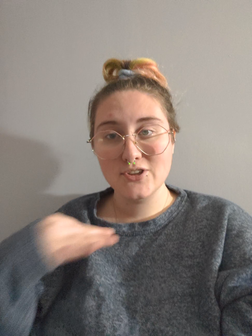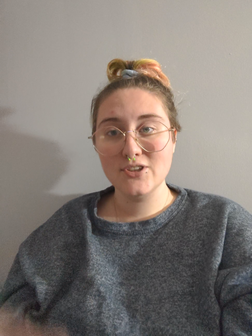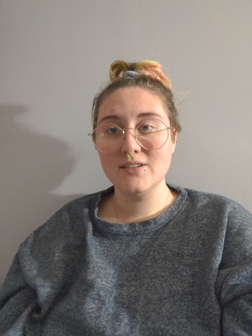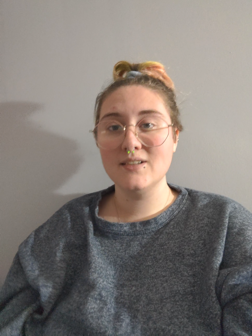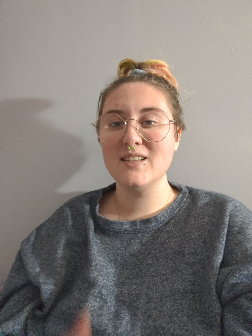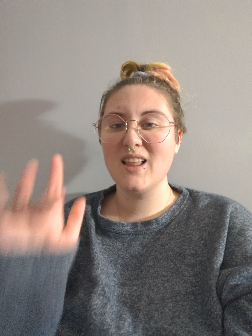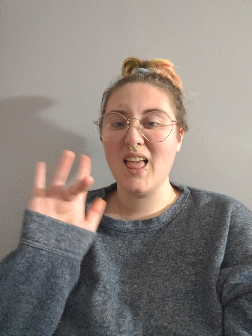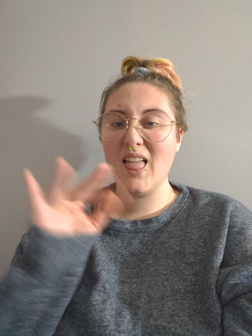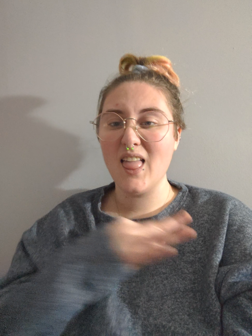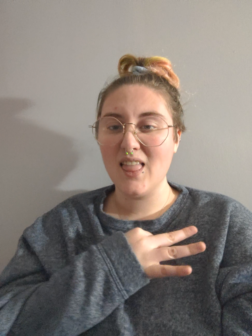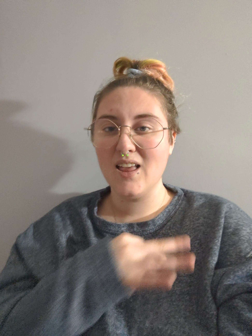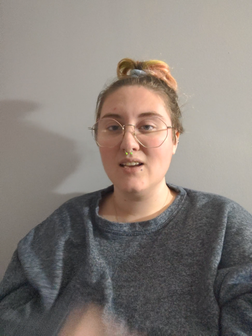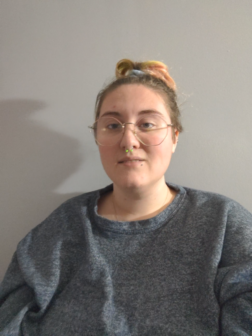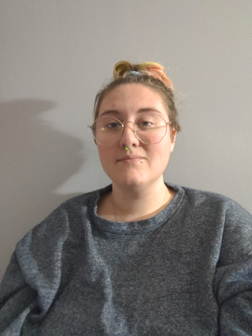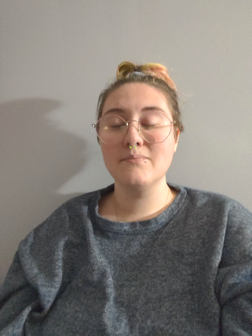yucky